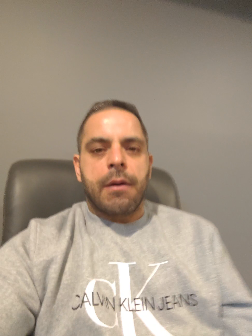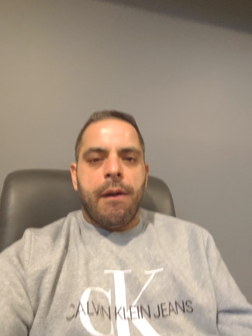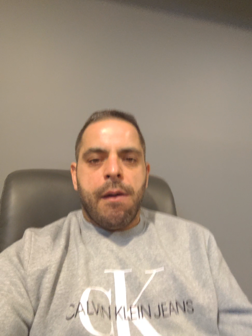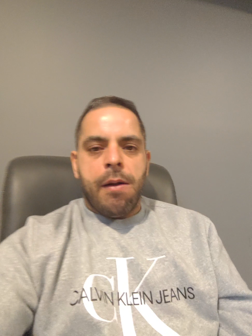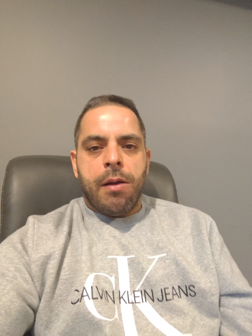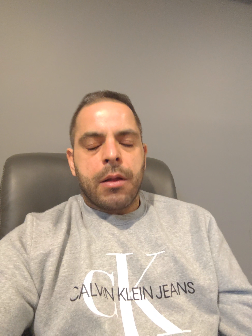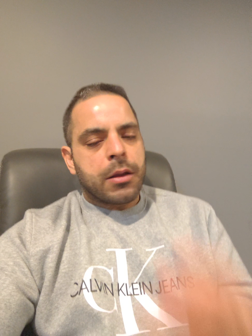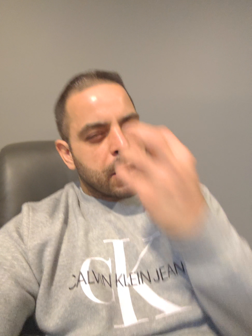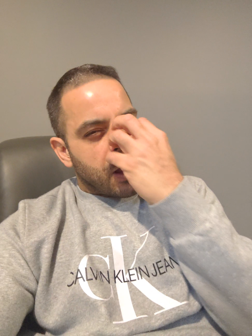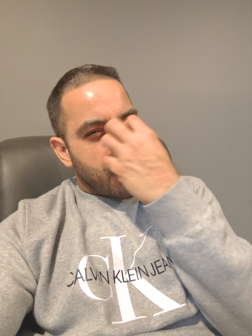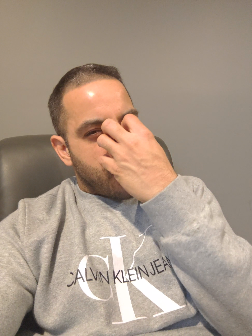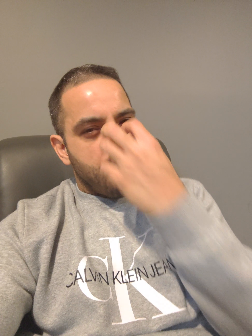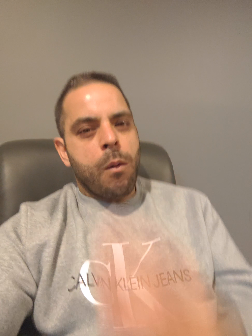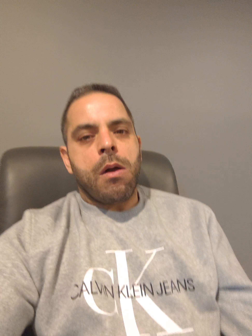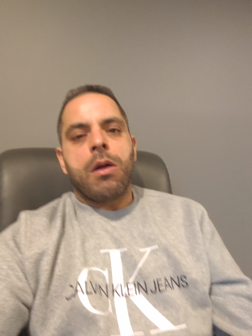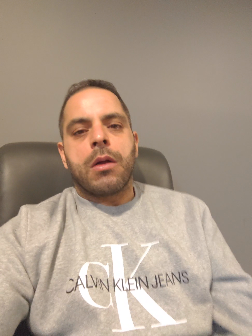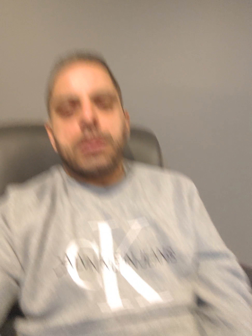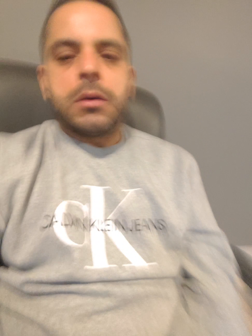clown